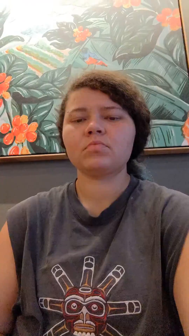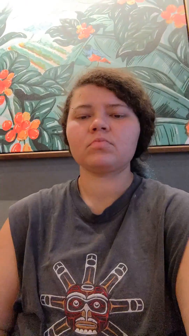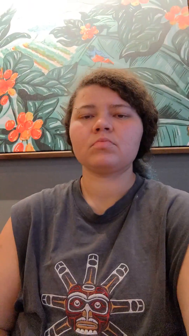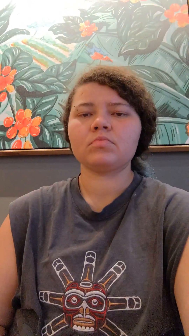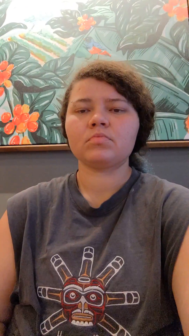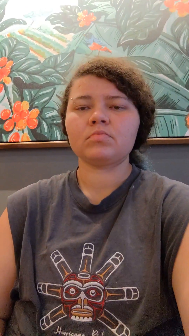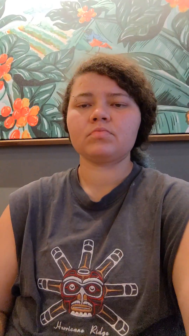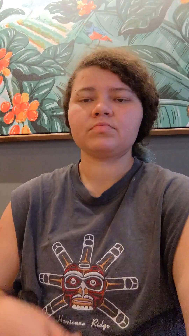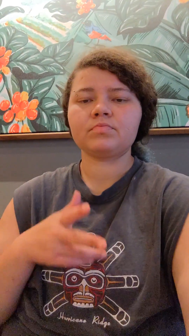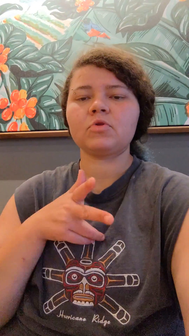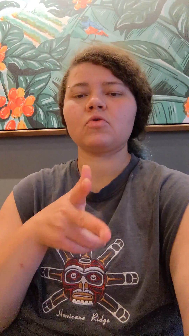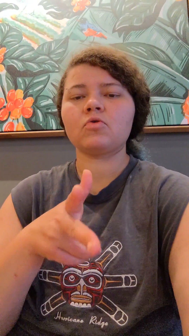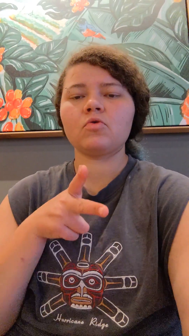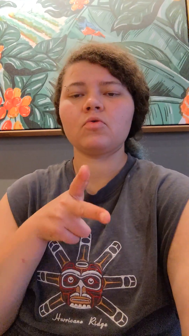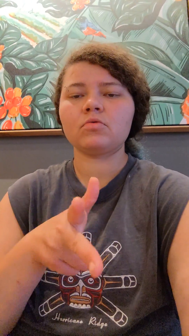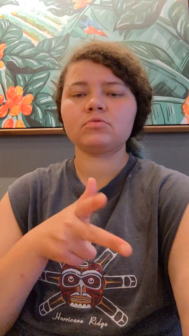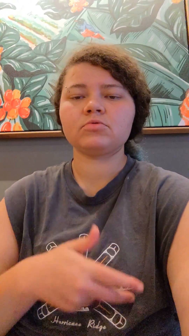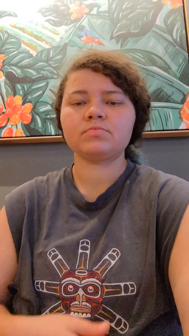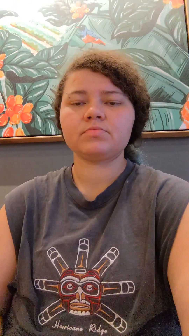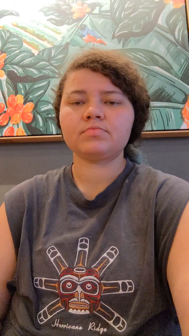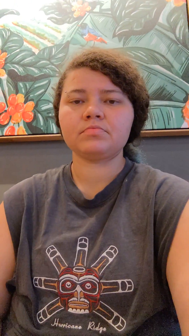garage